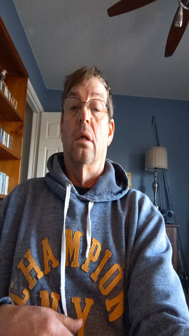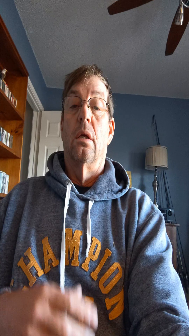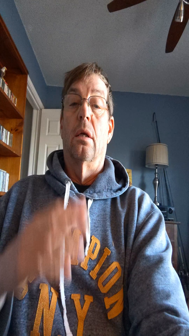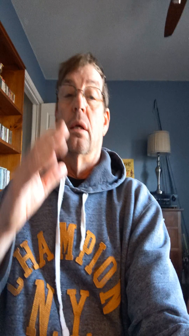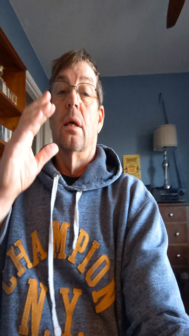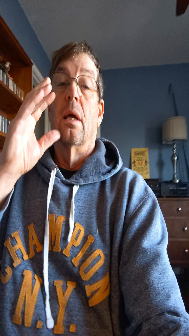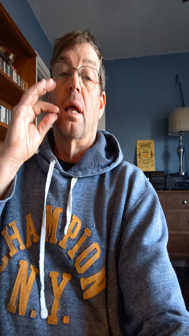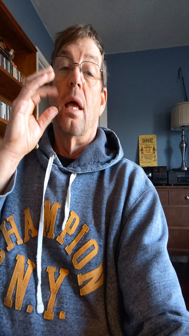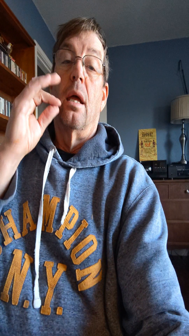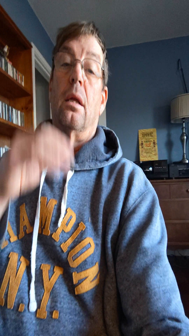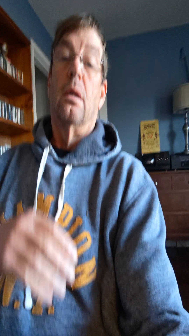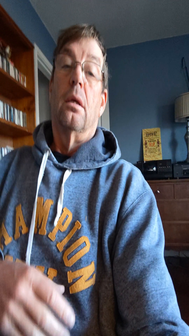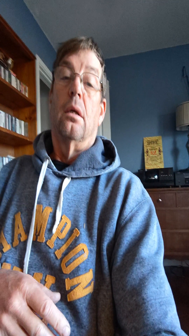cat